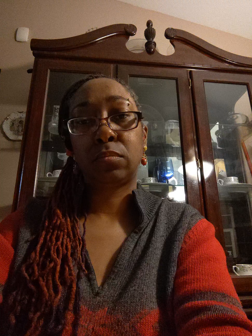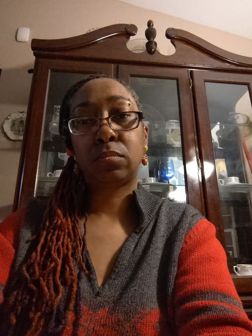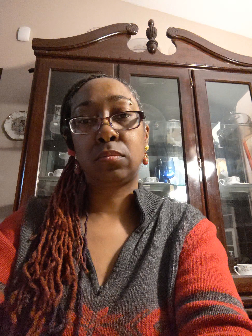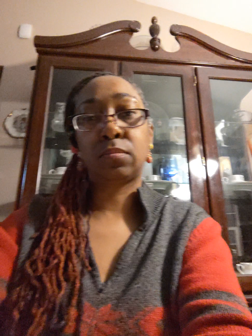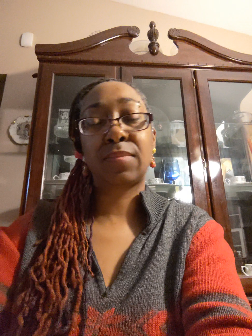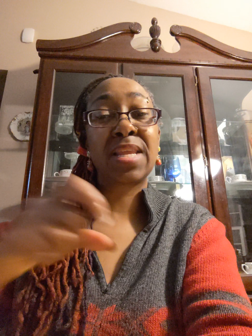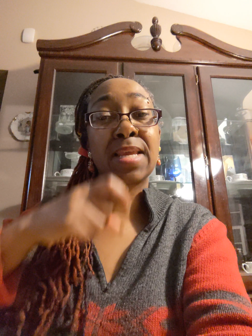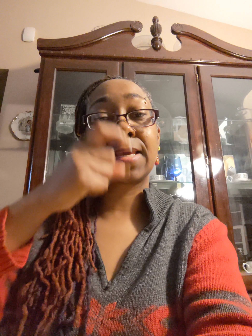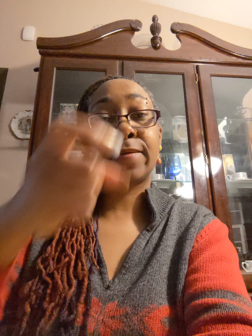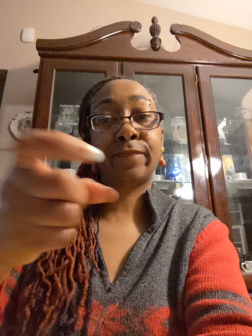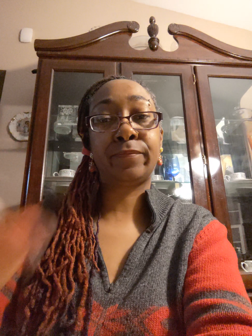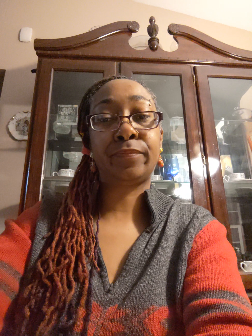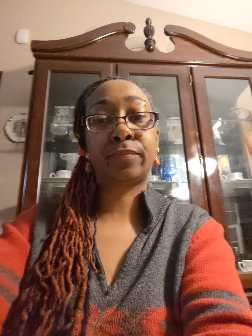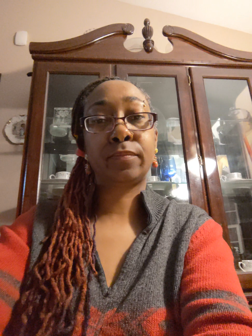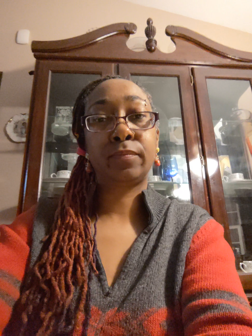gift